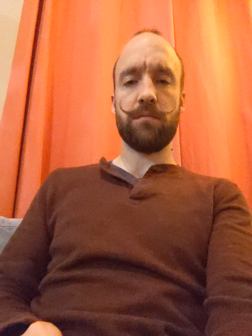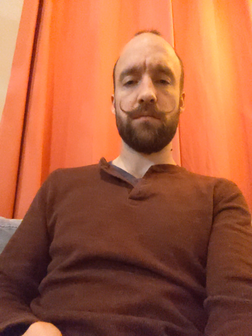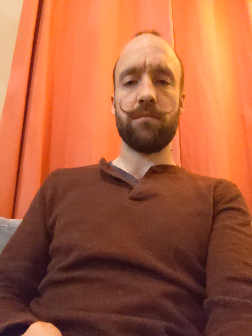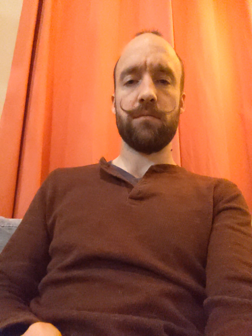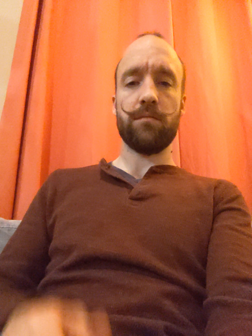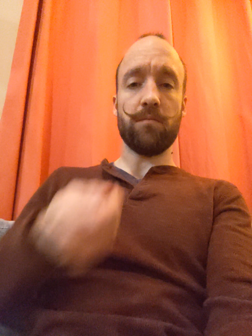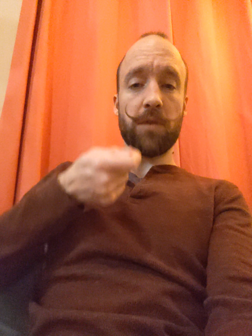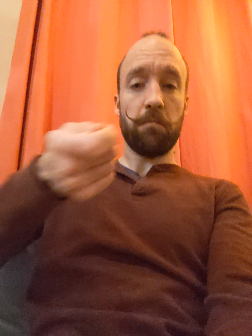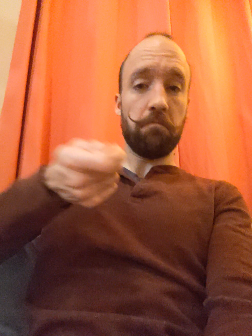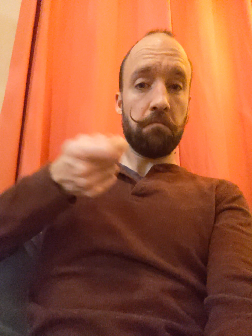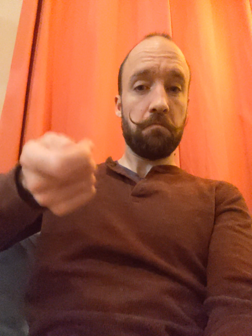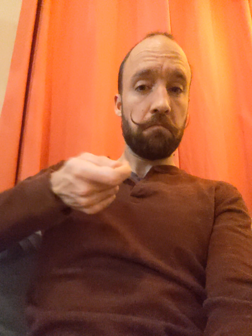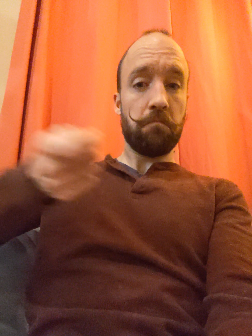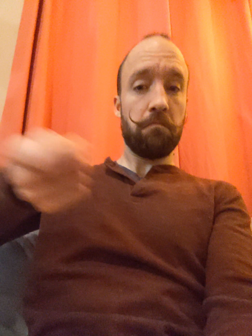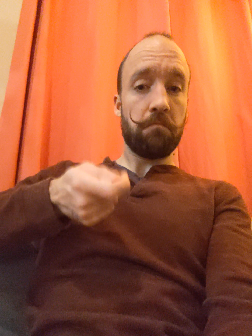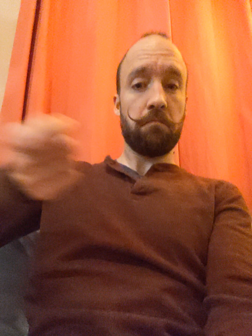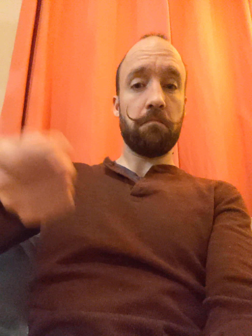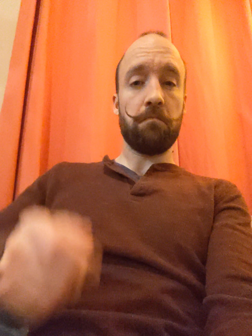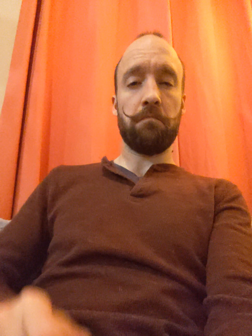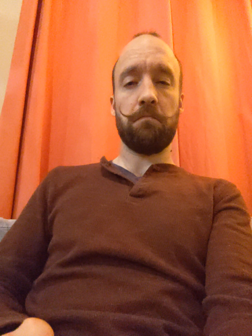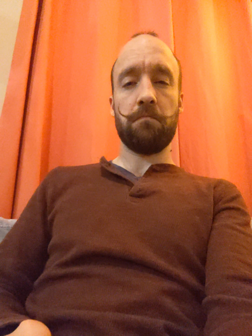vacuum